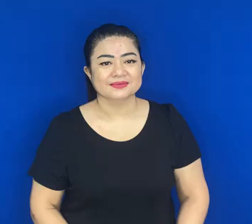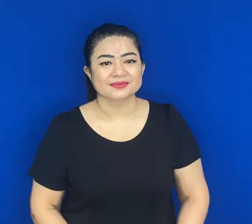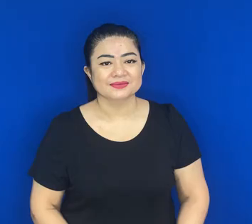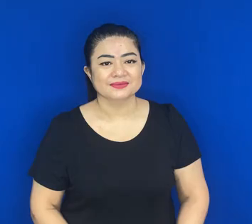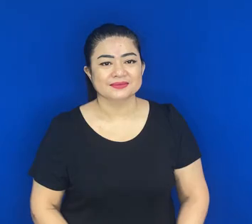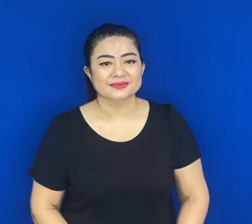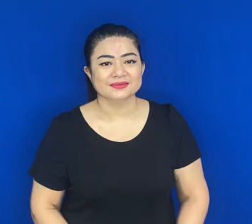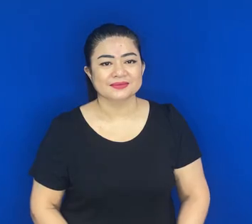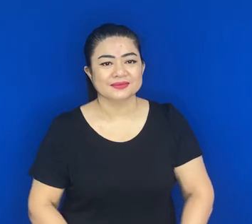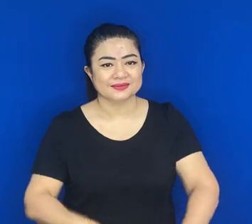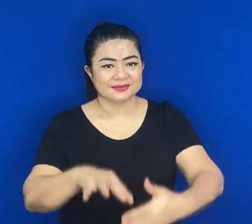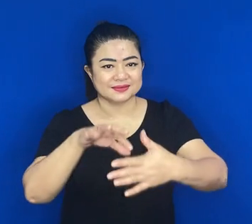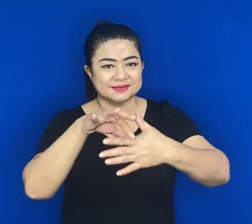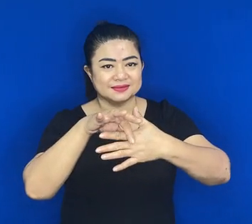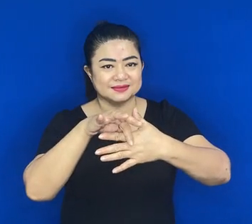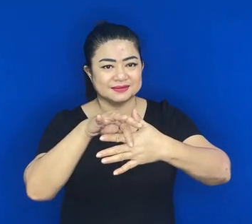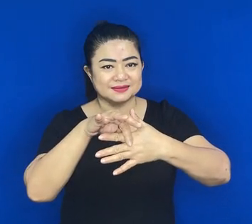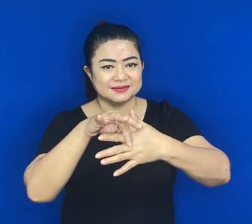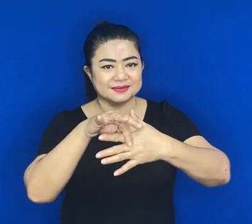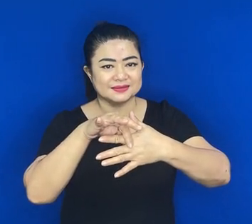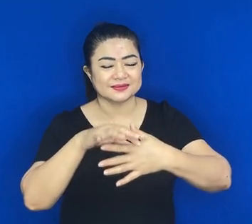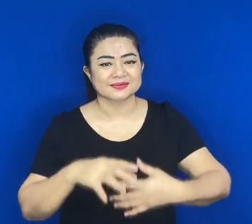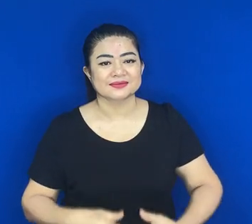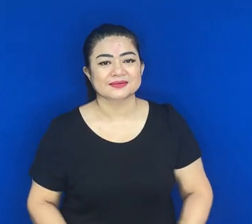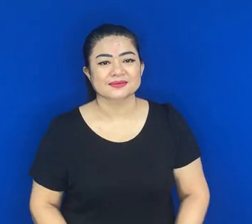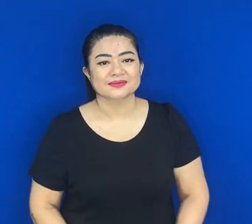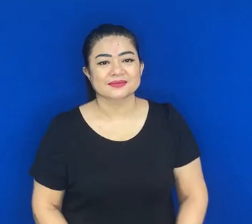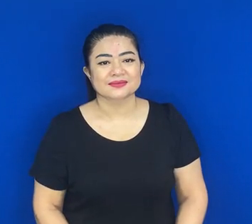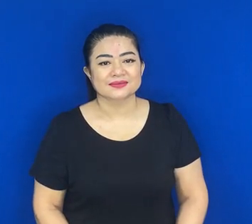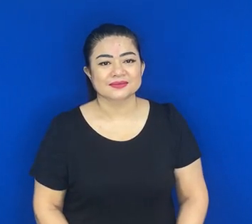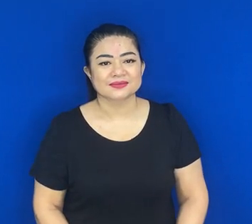meat